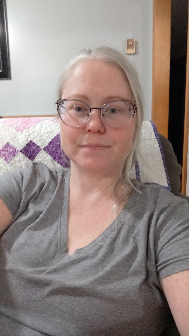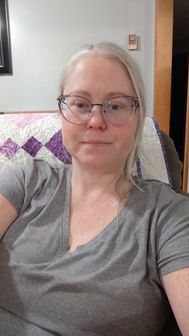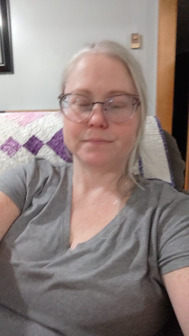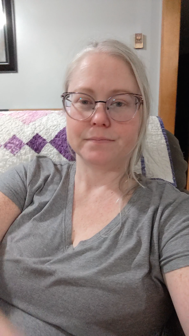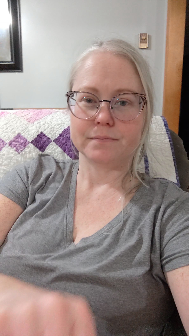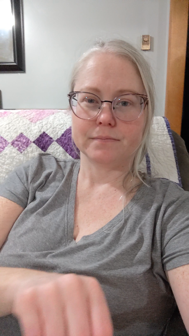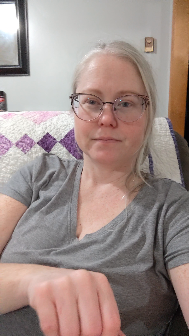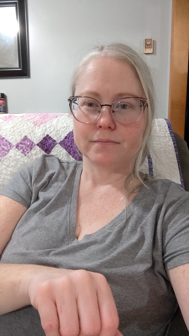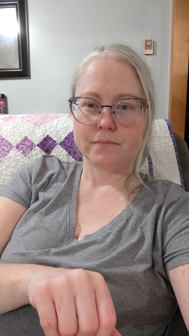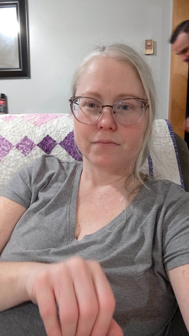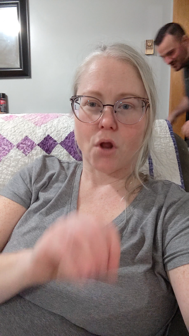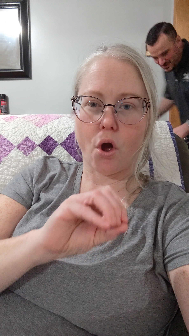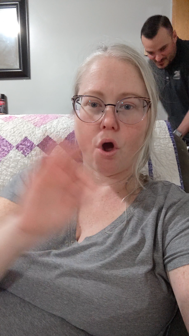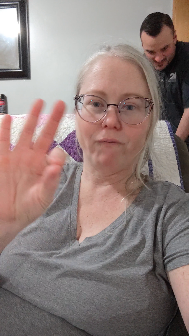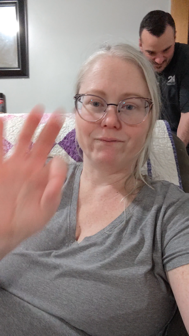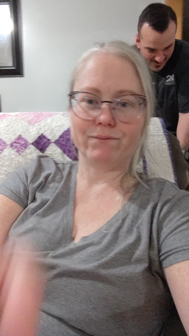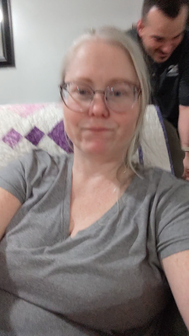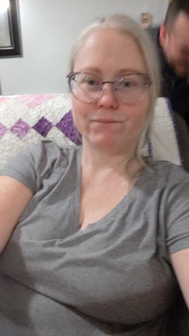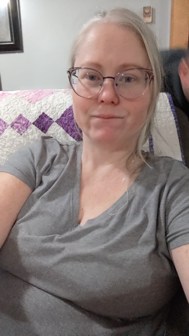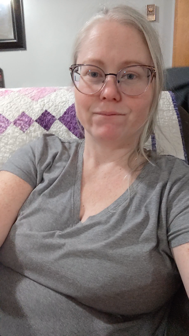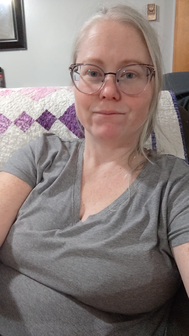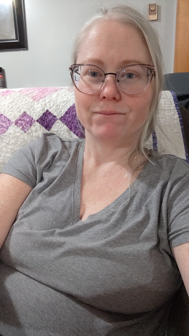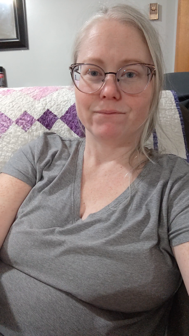off